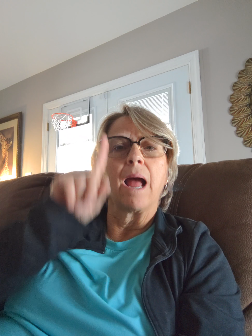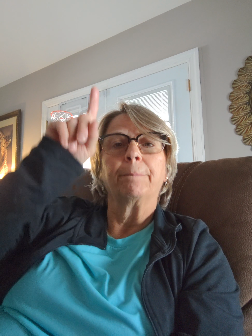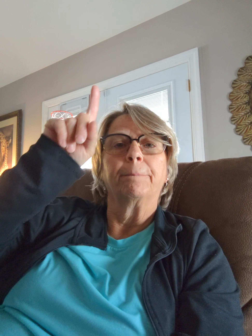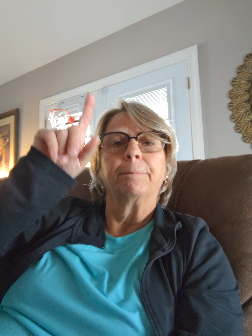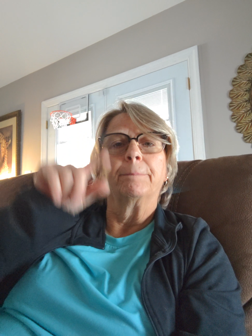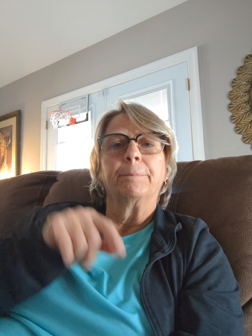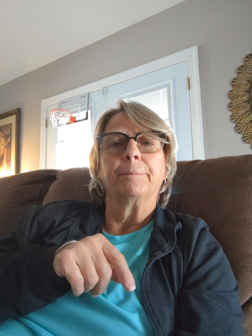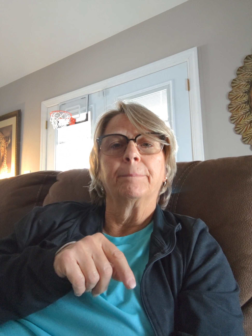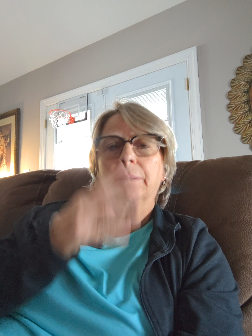up